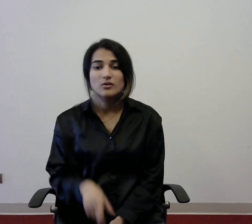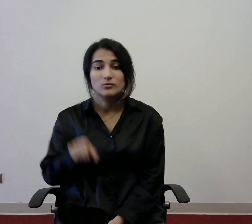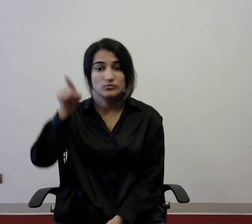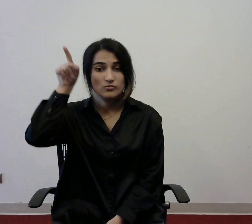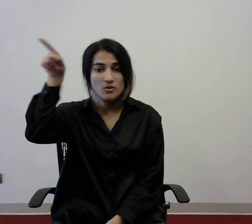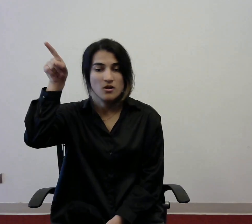orda